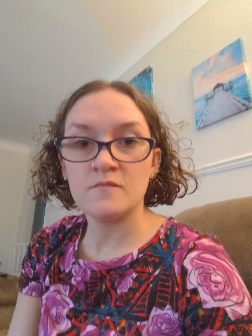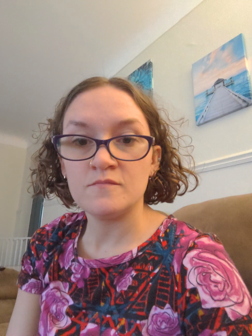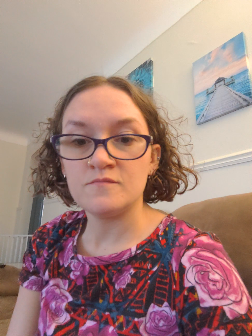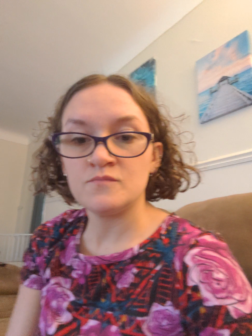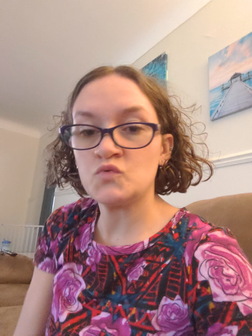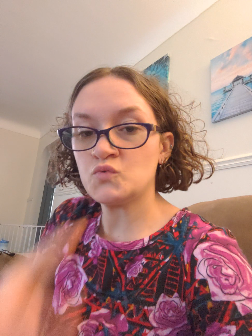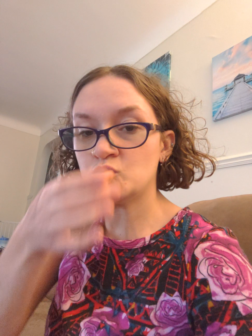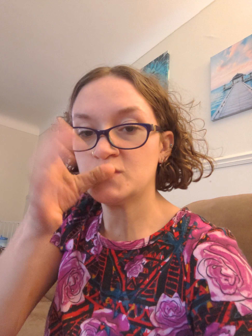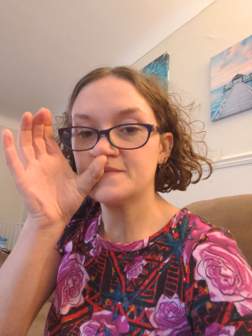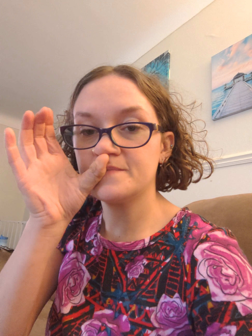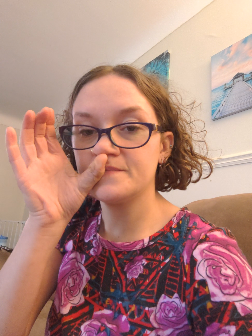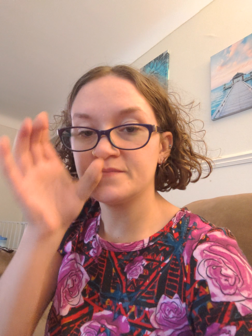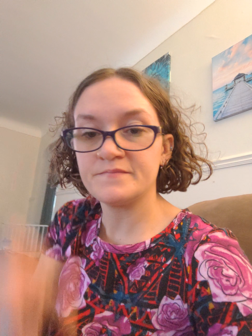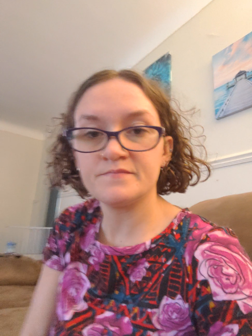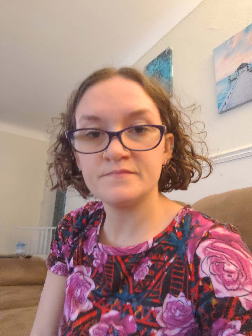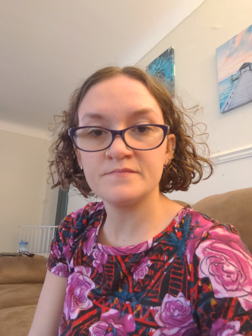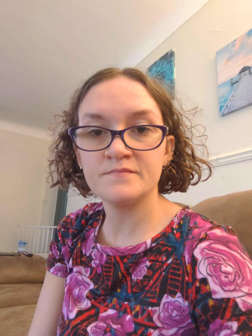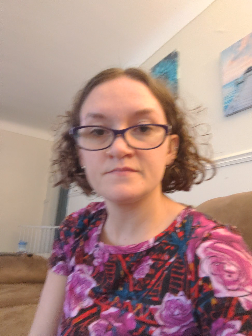drink